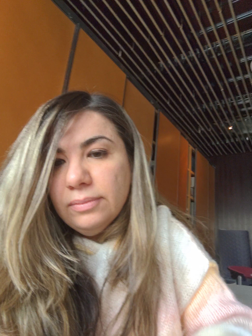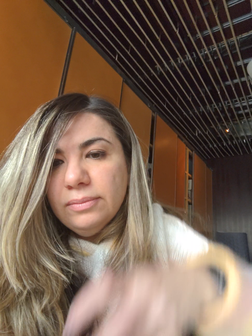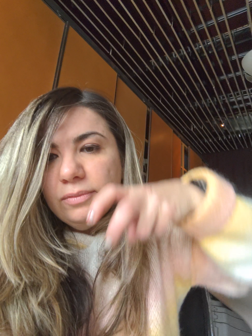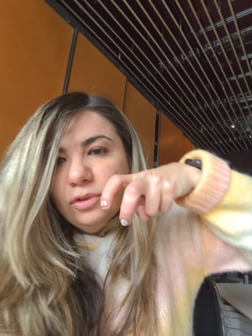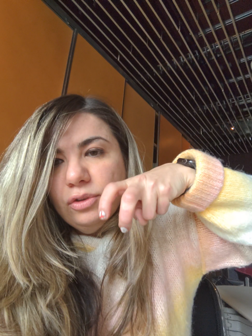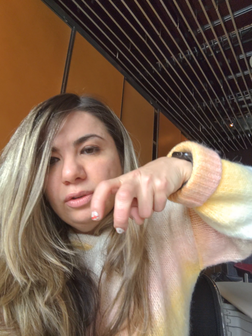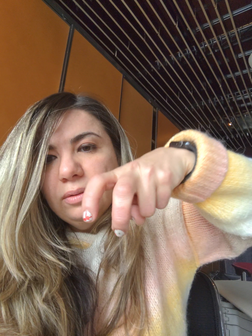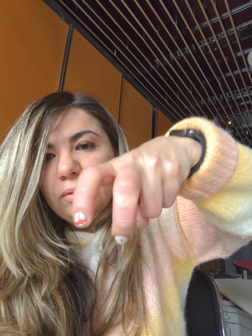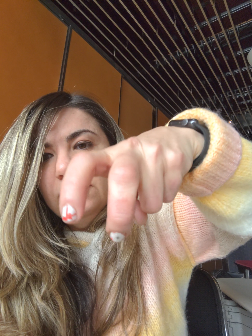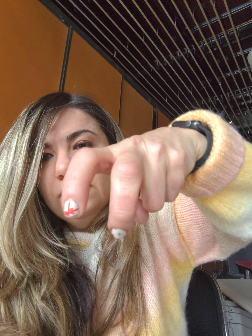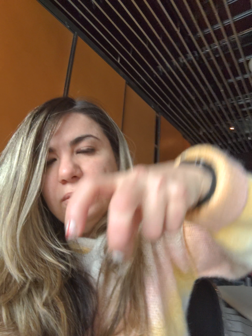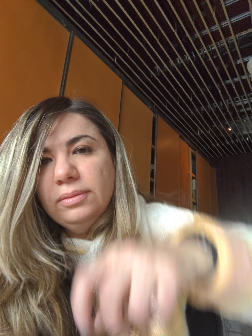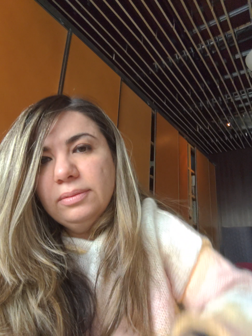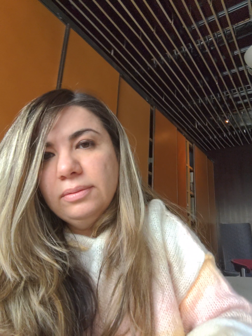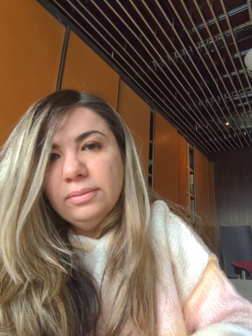ride